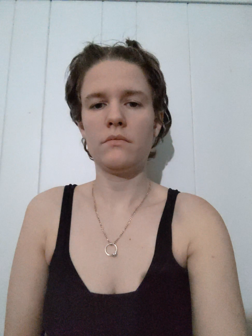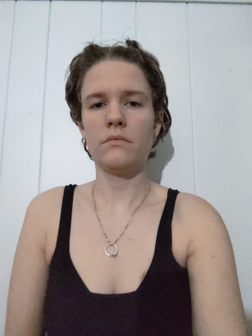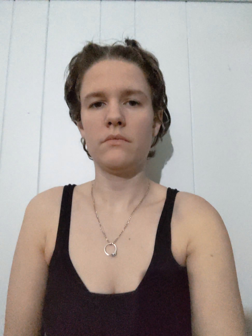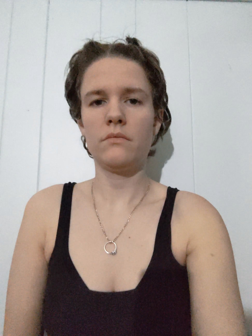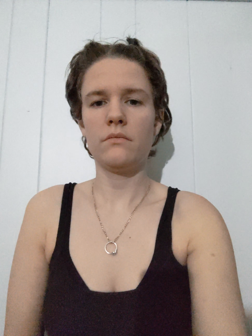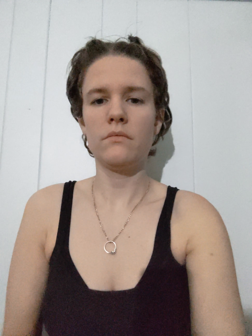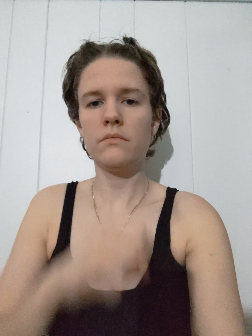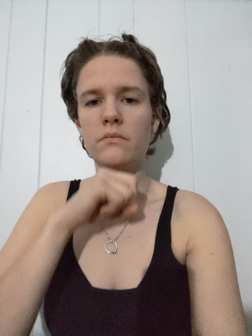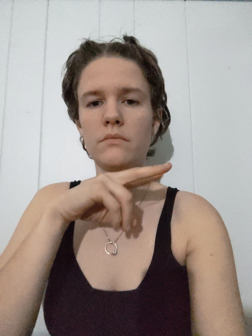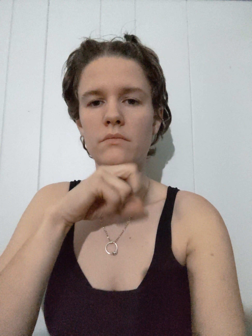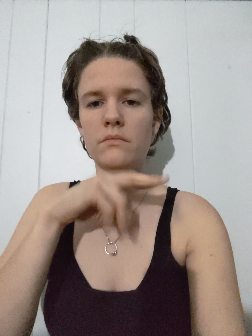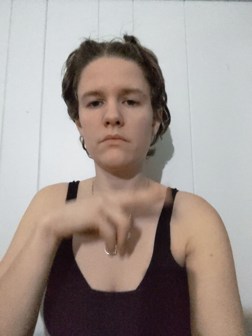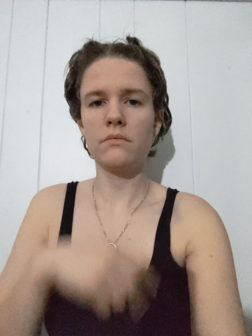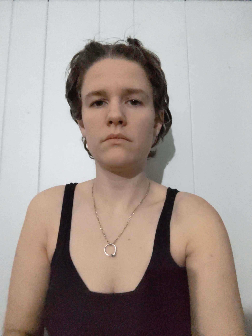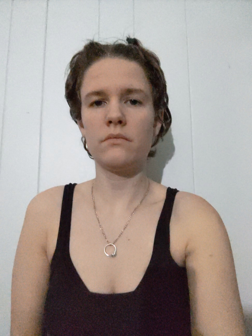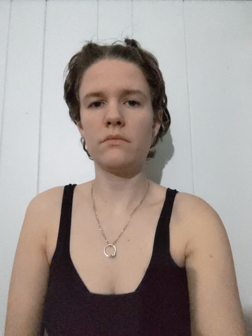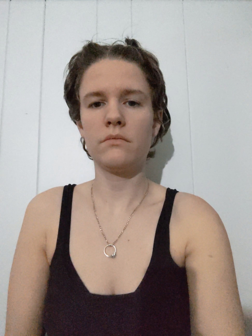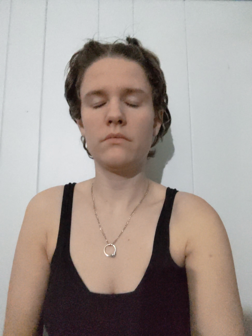frog